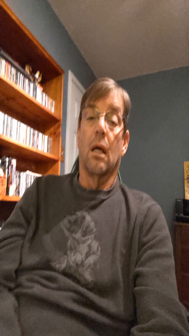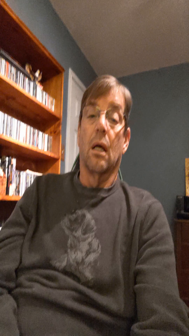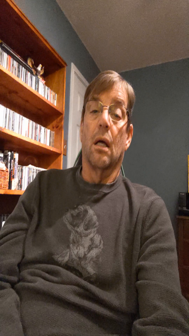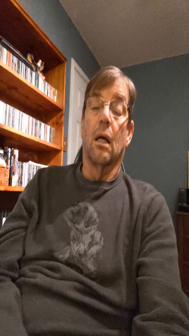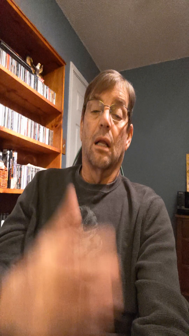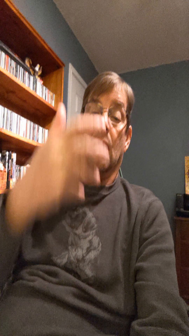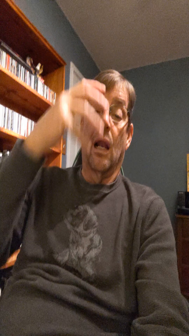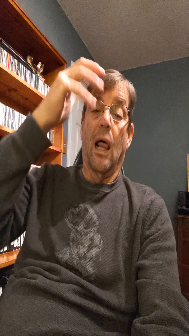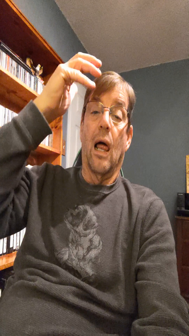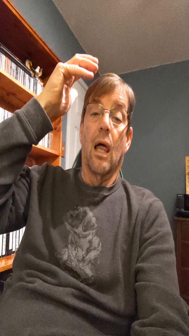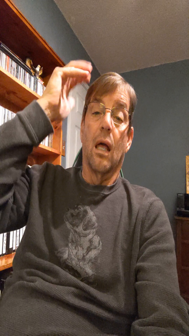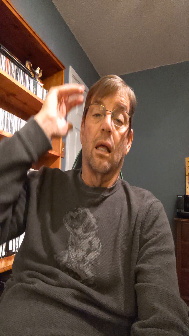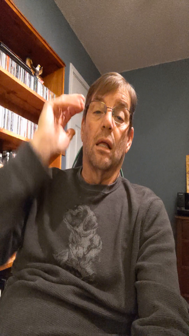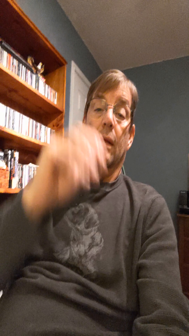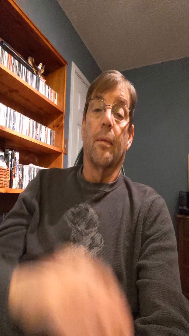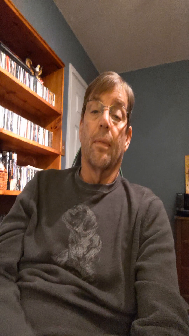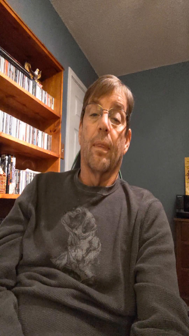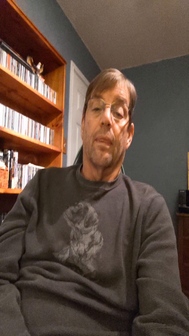lion